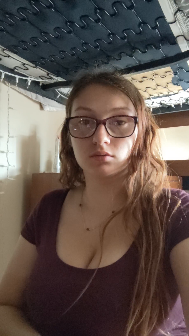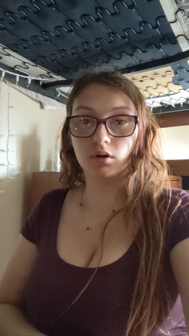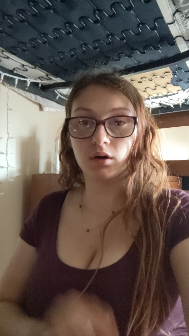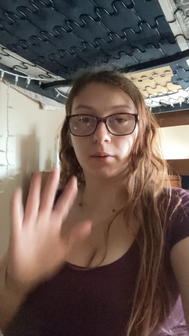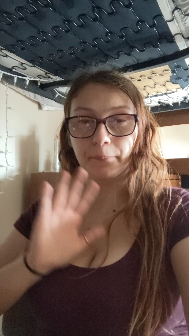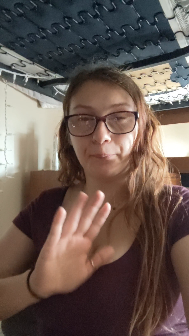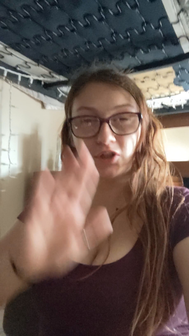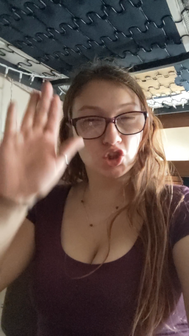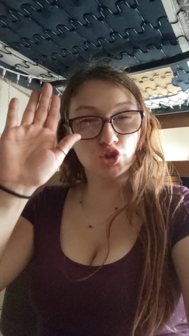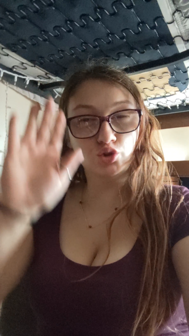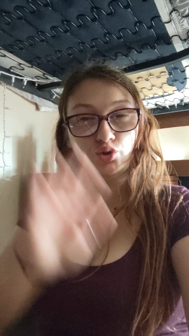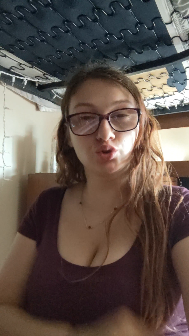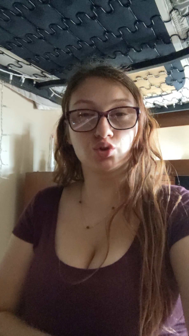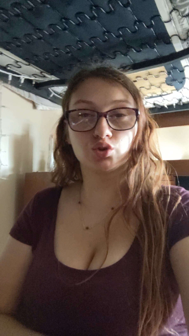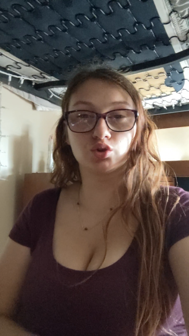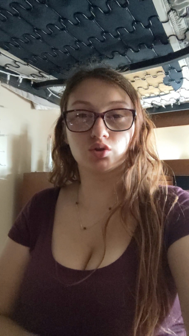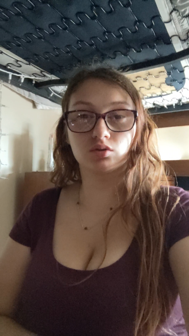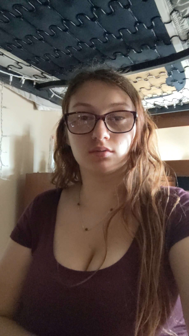push